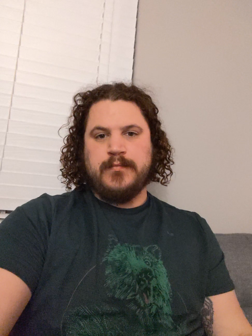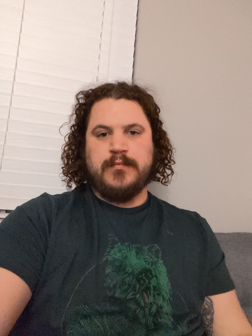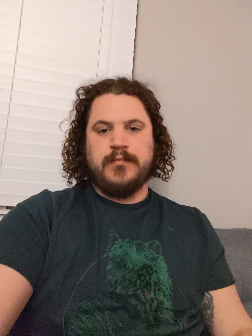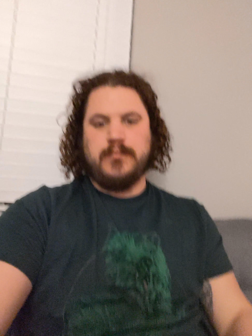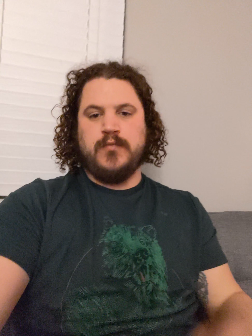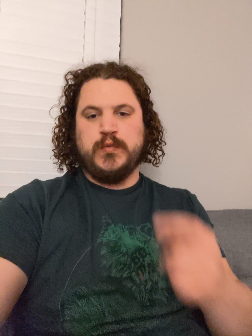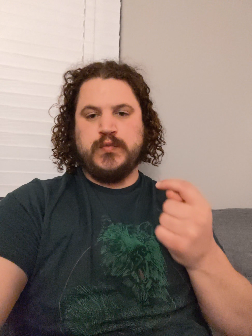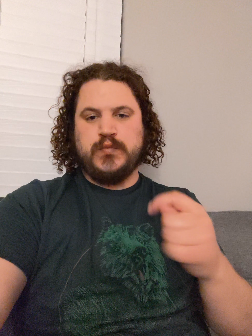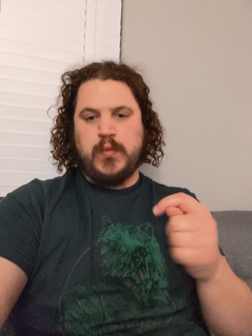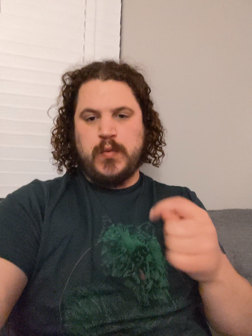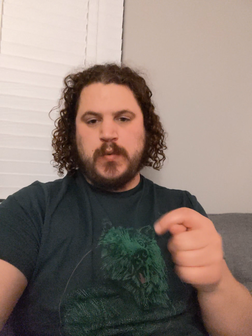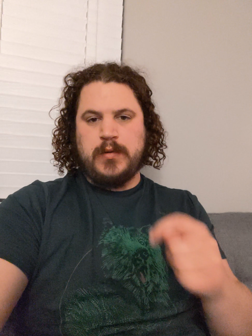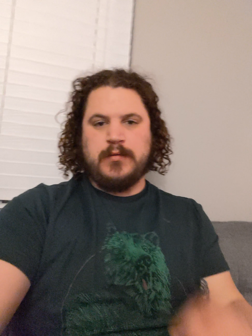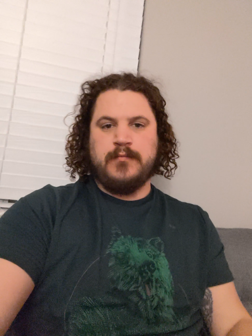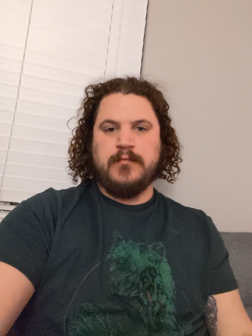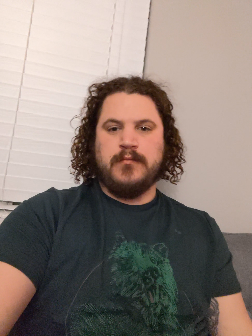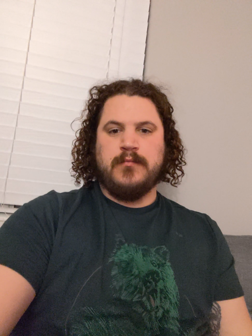toy